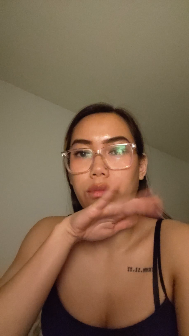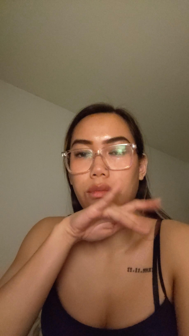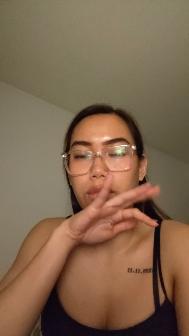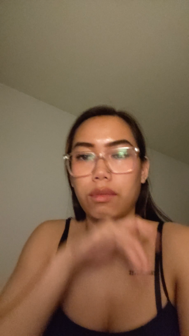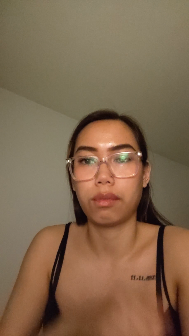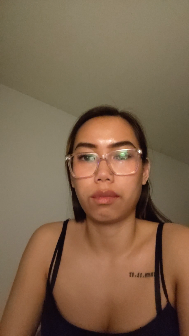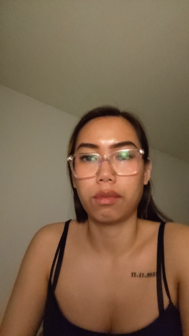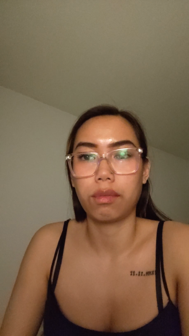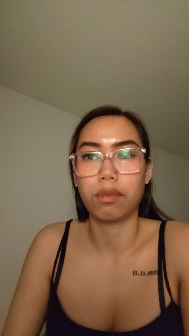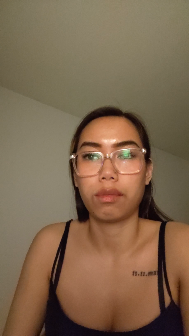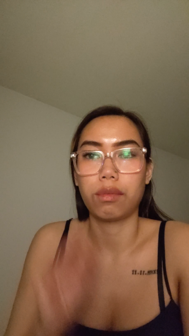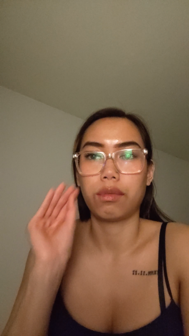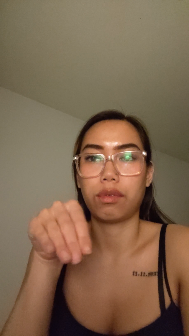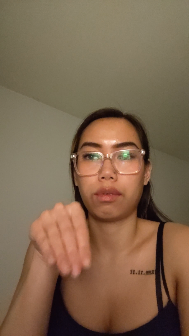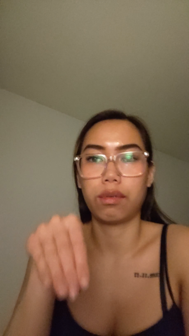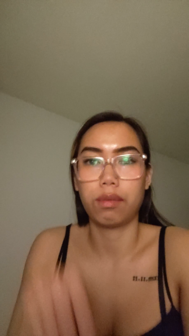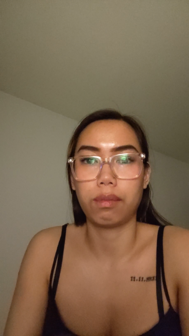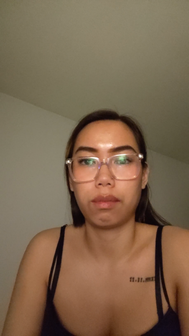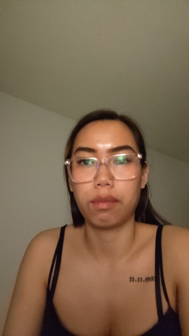put